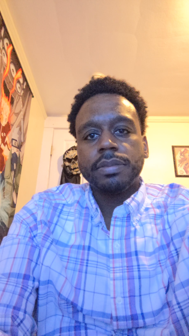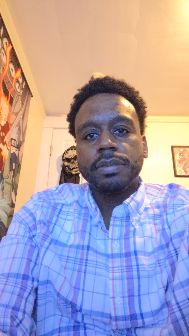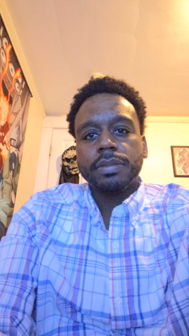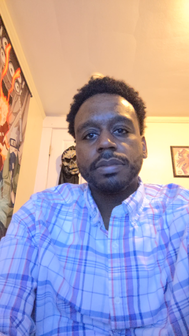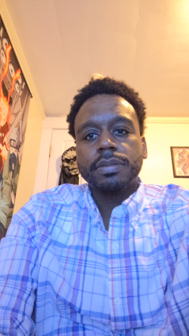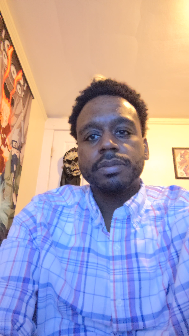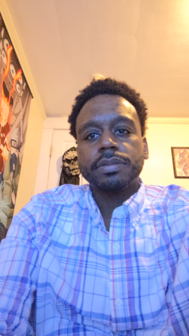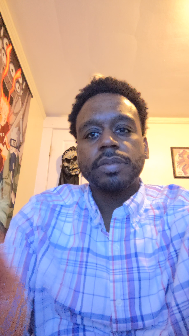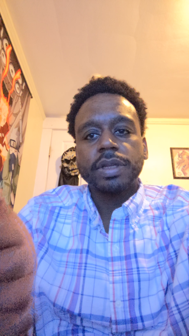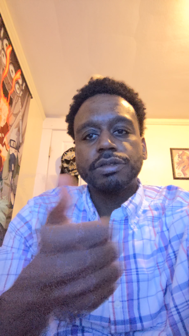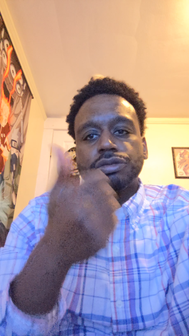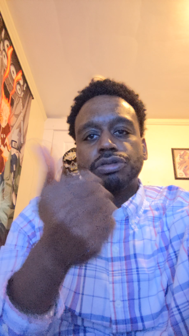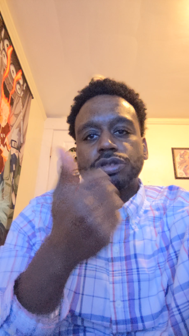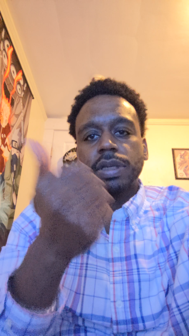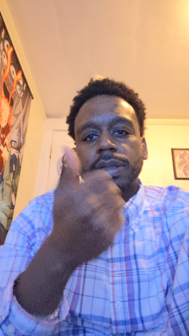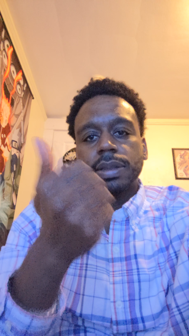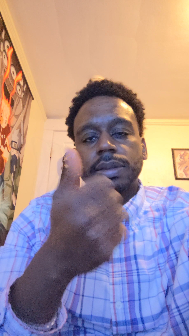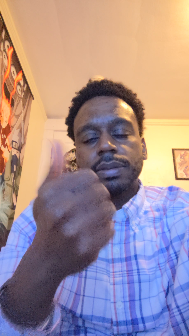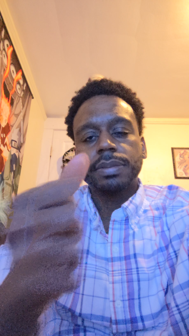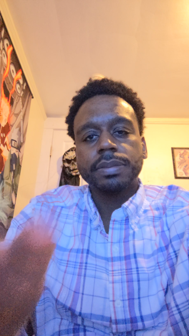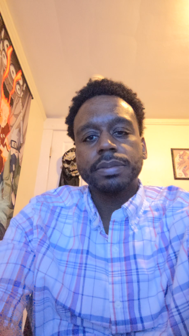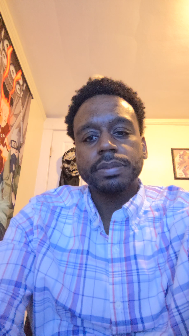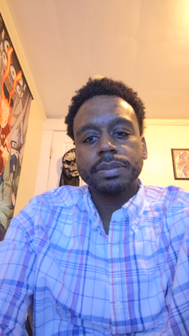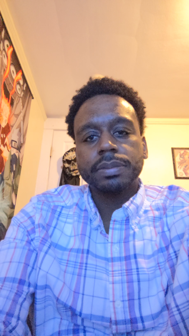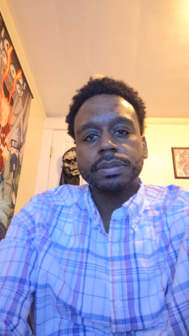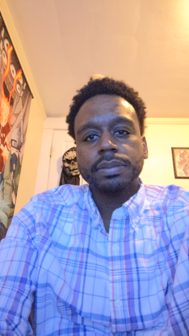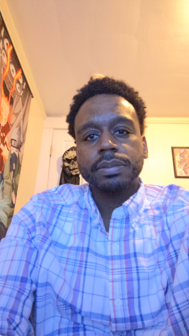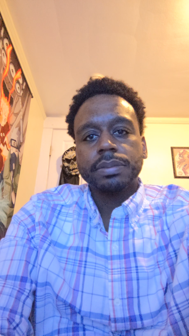chase